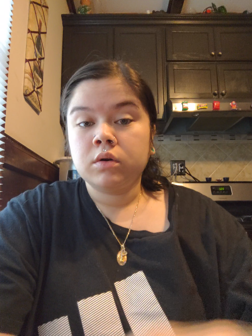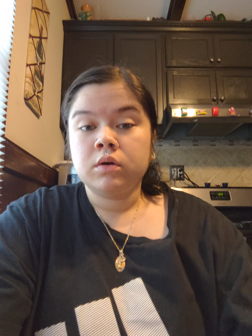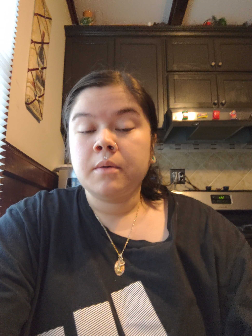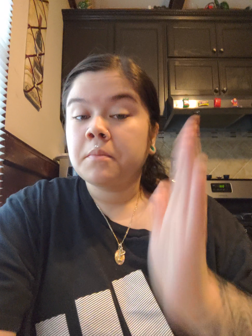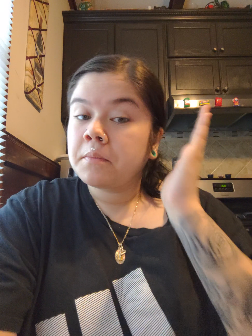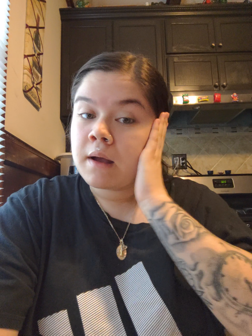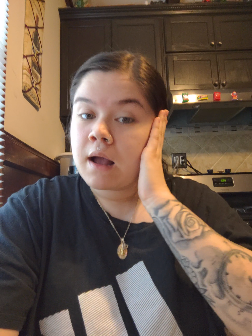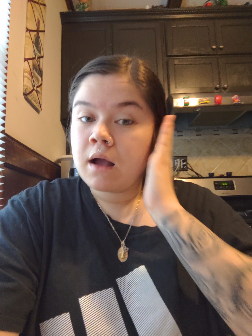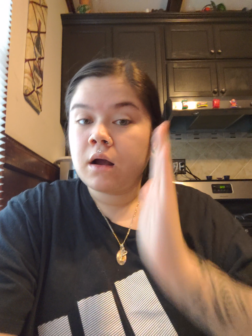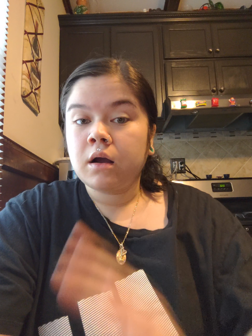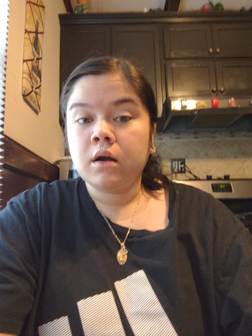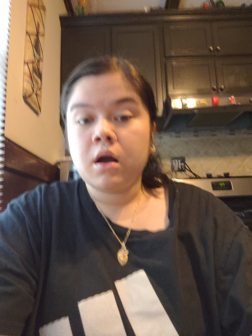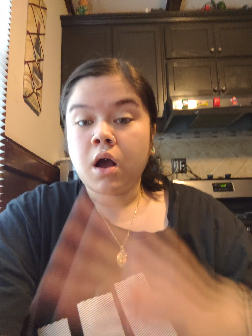bed